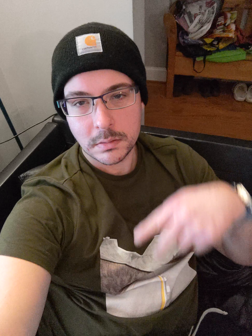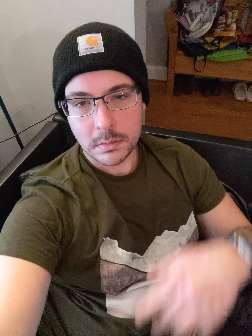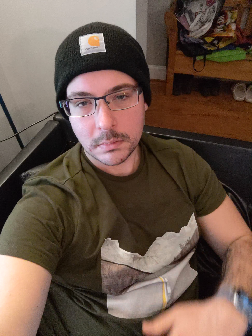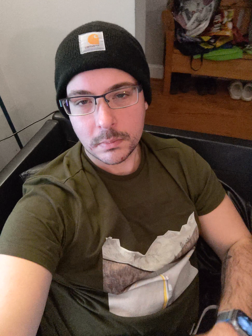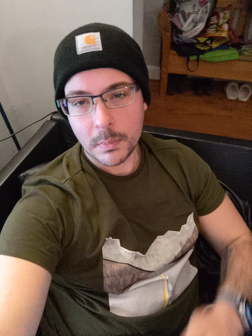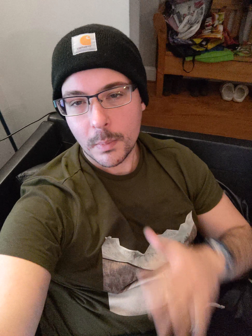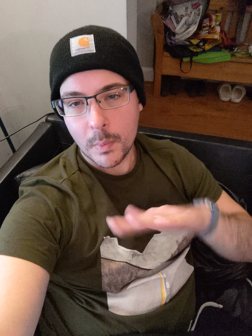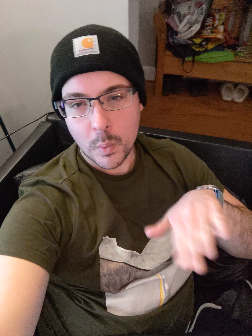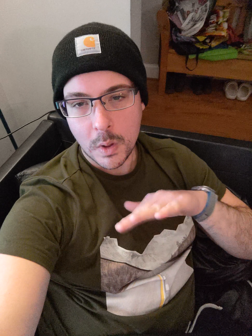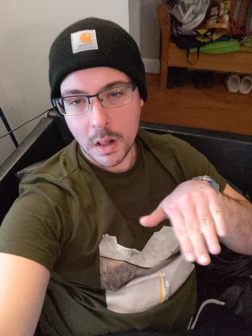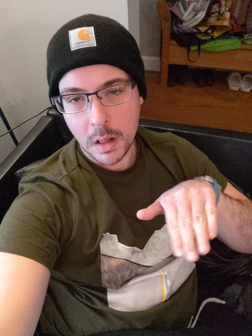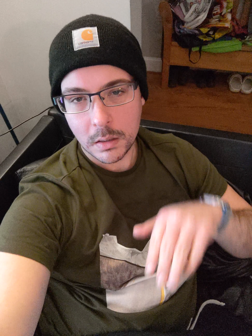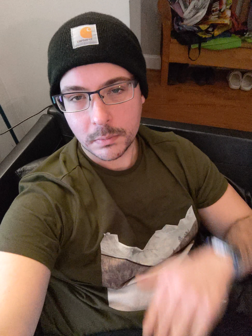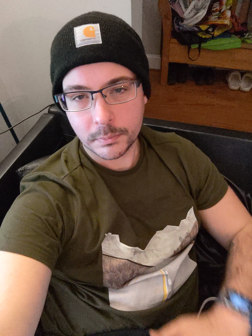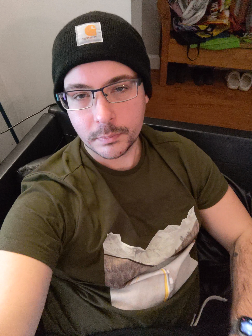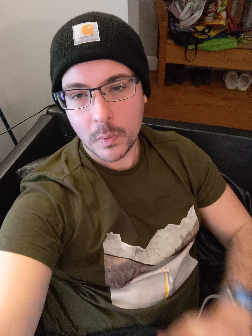pool